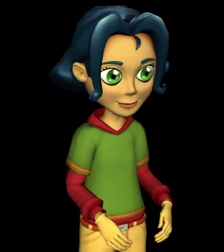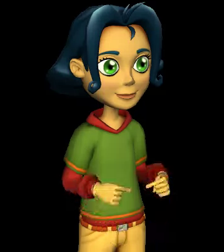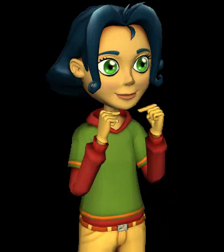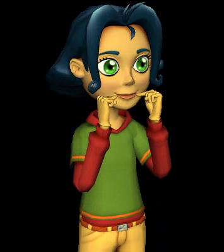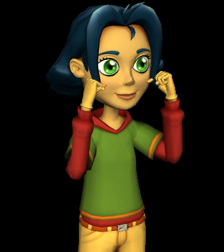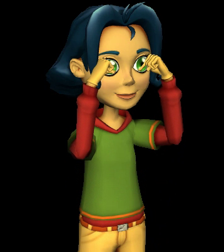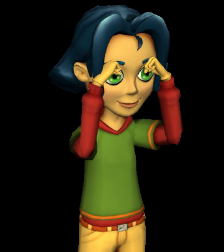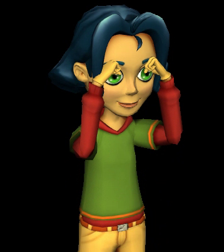يبتسم